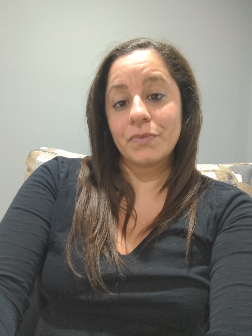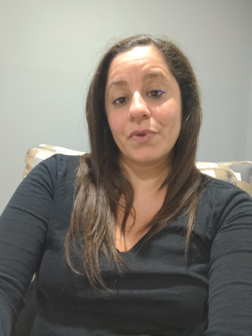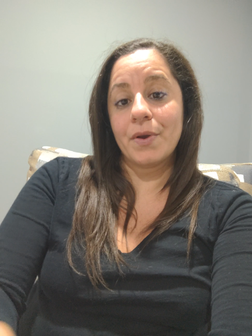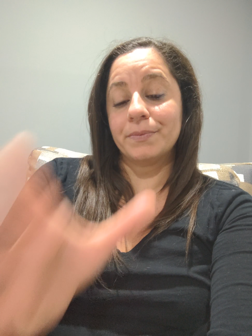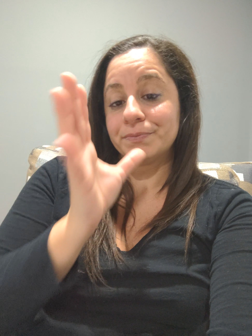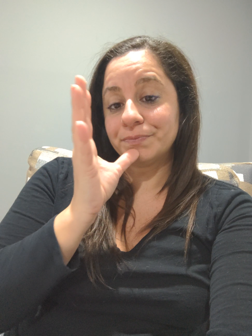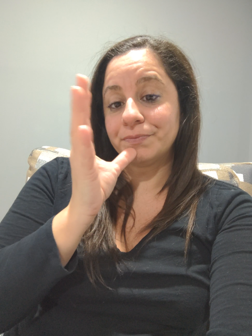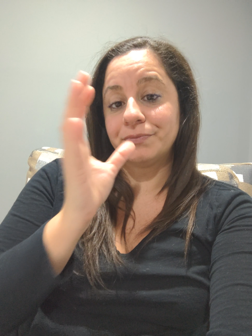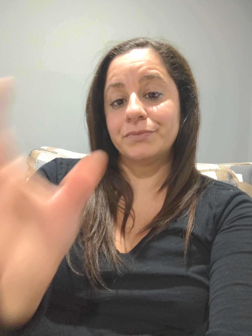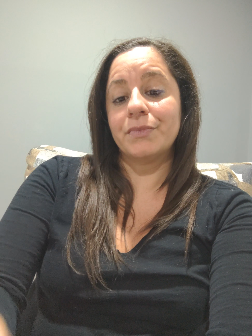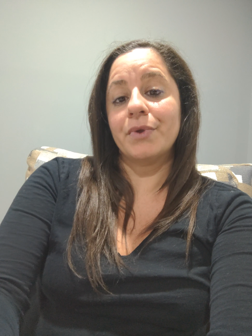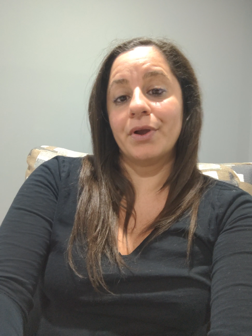mom